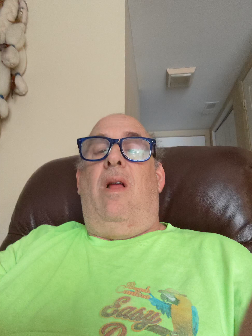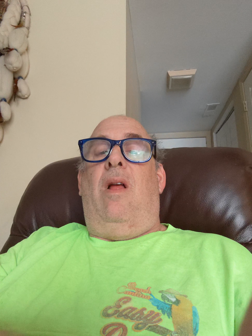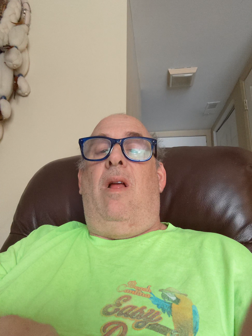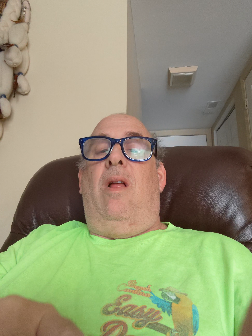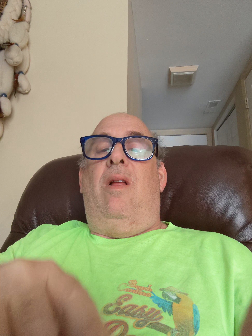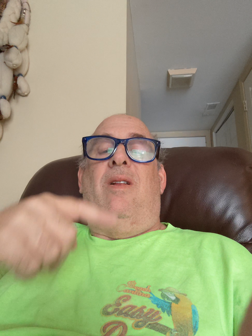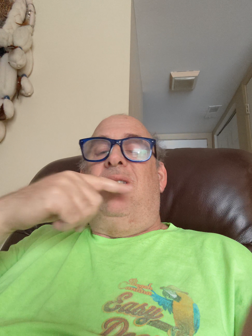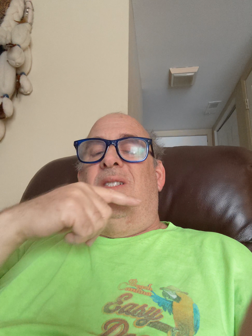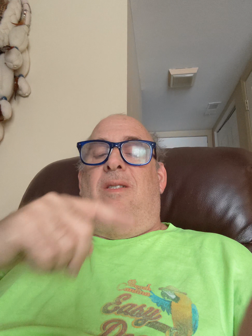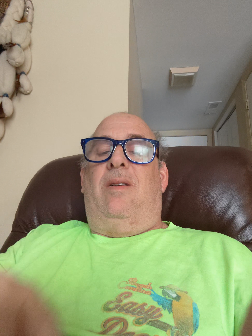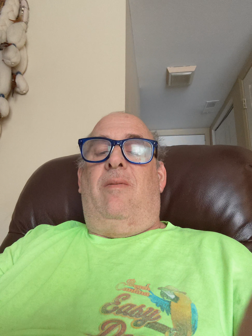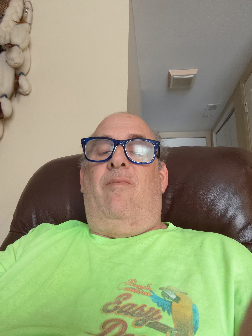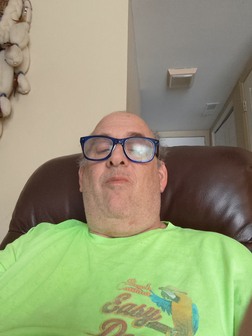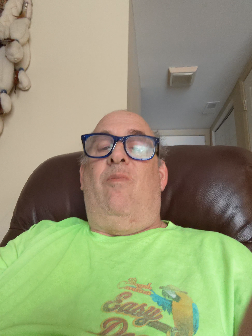toothbrush